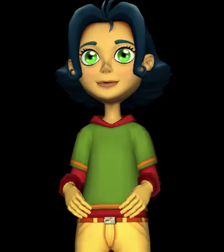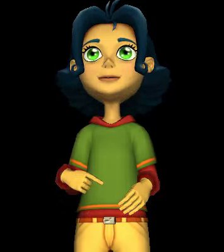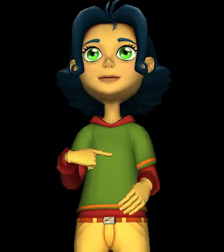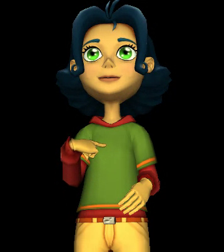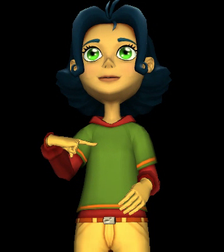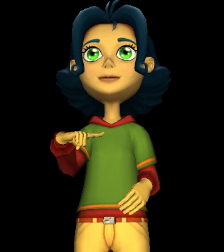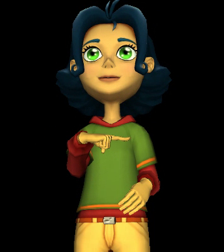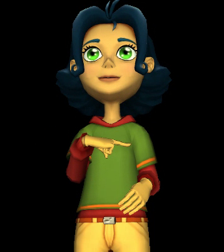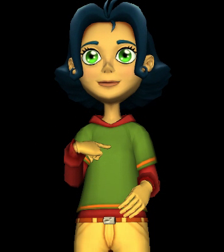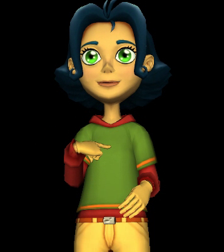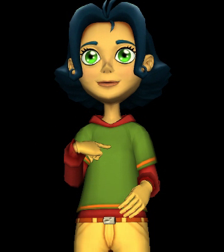نحن